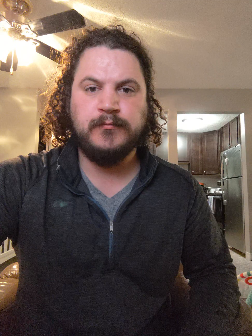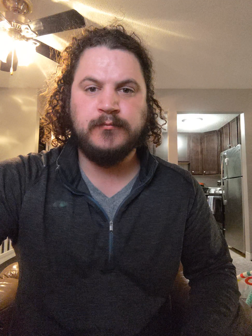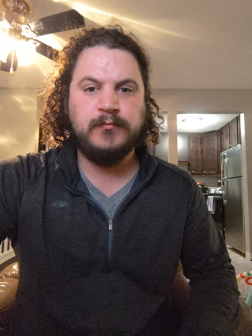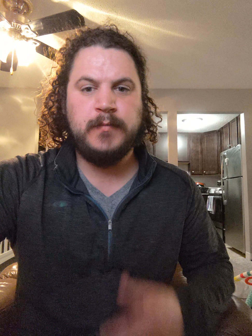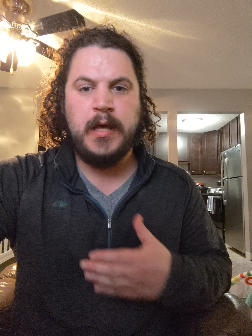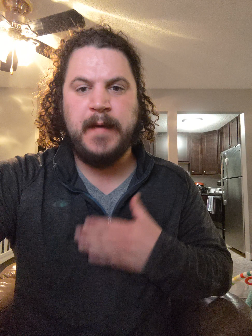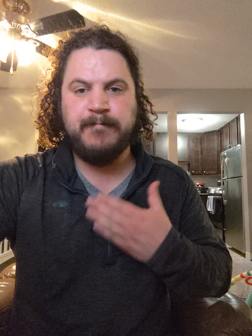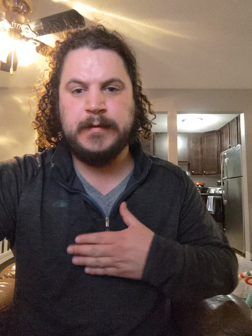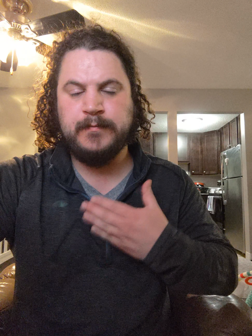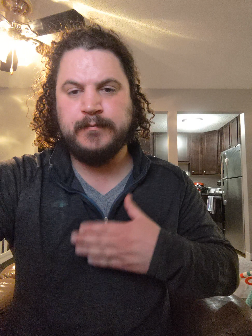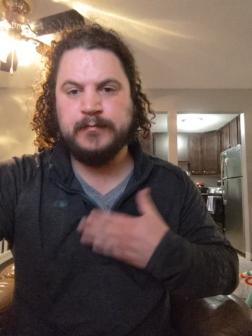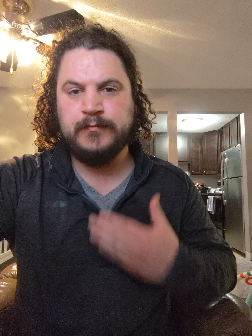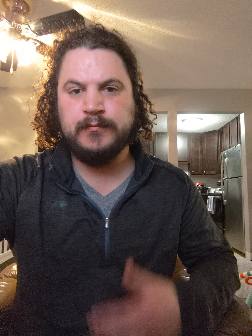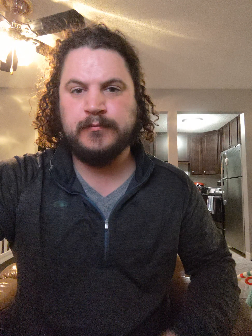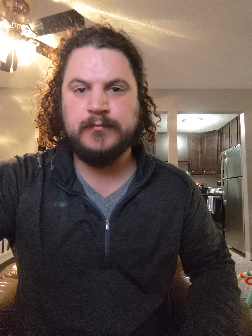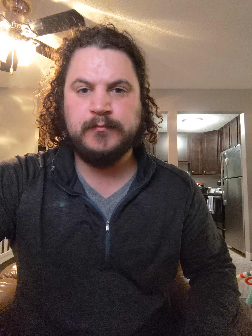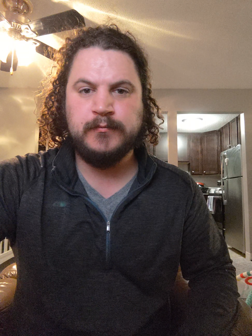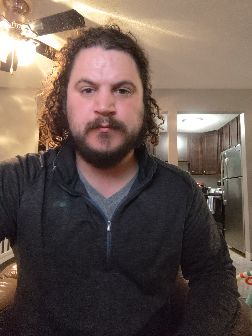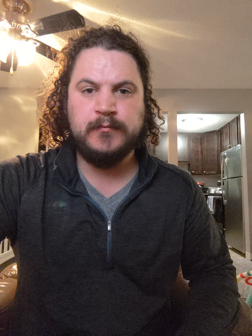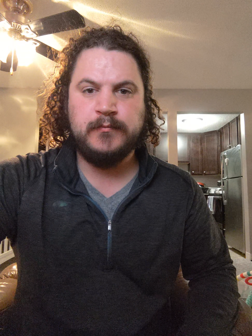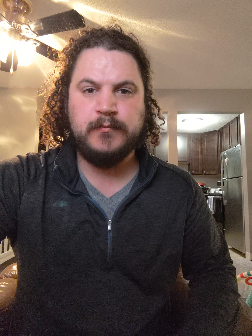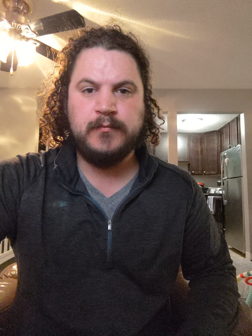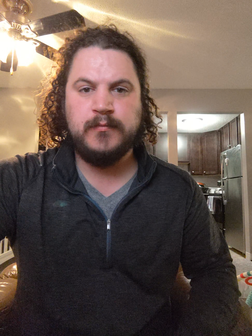happy